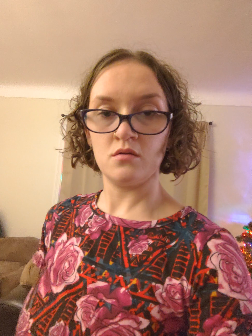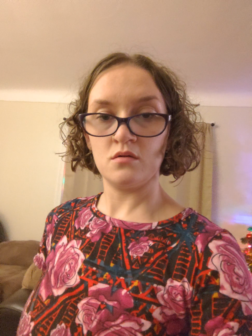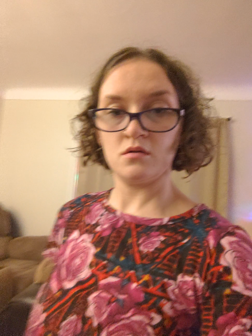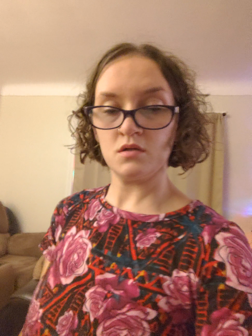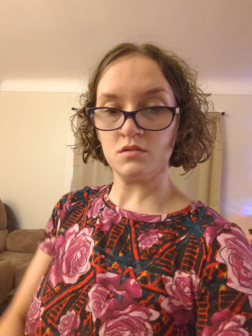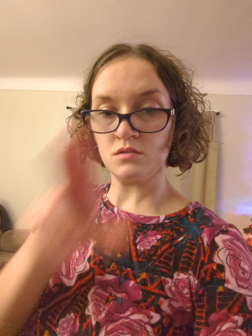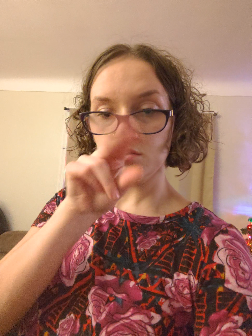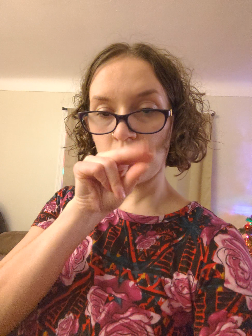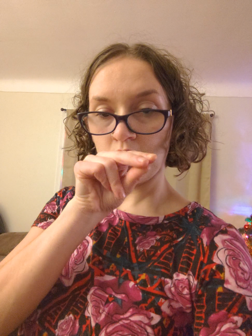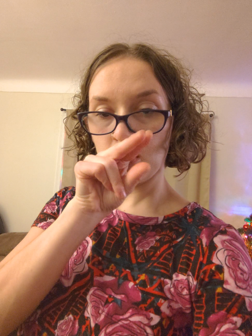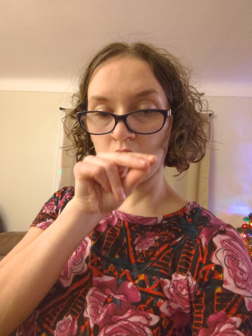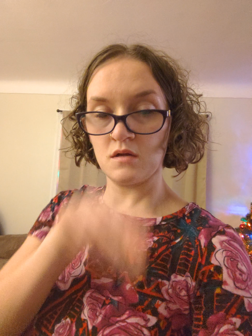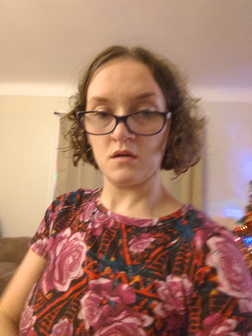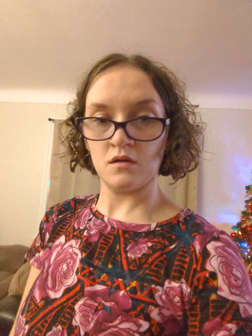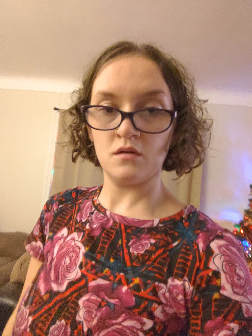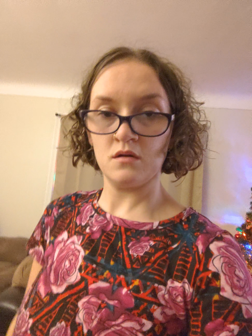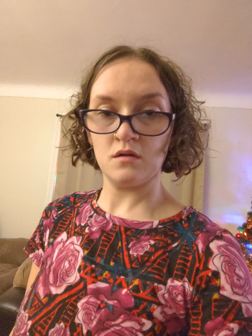duck